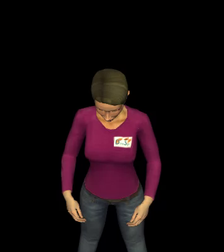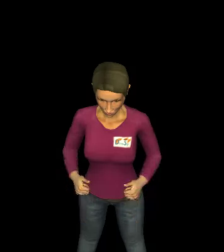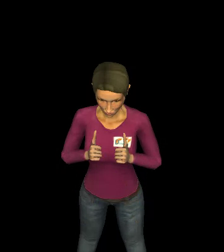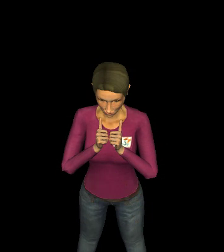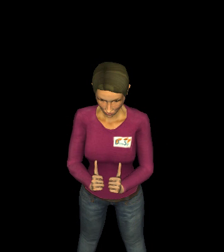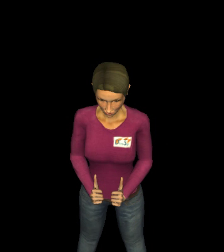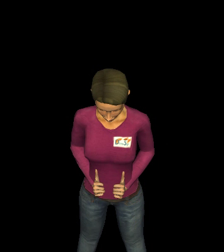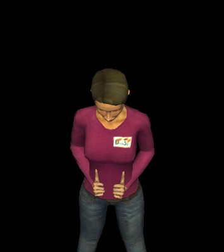حقيبة ظهر